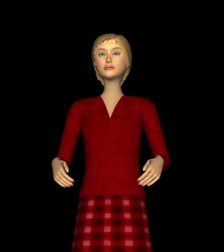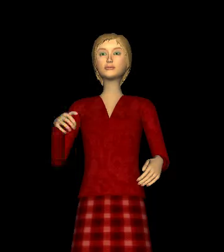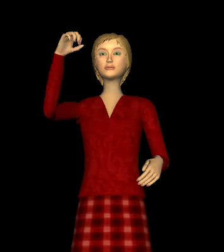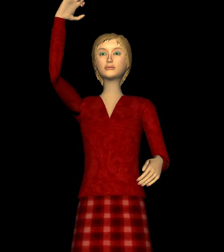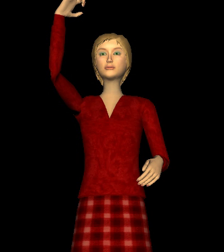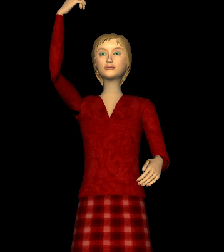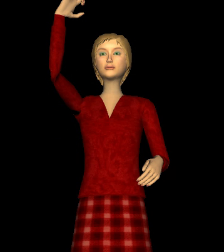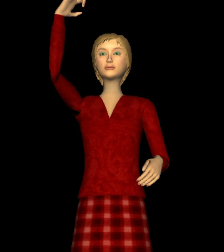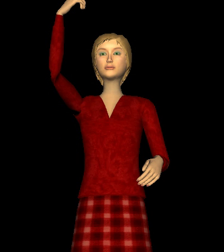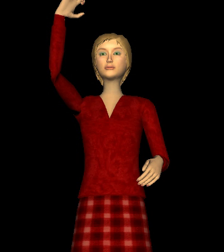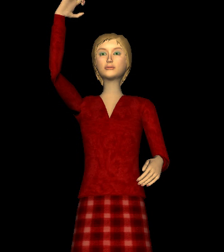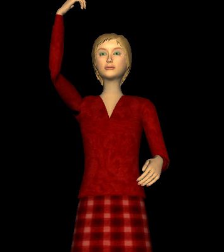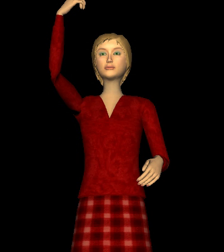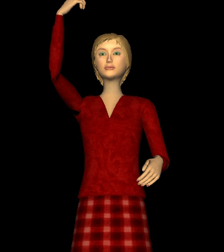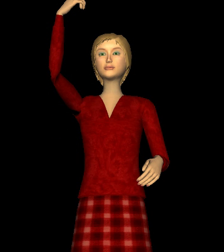شمس